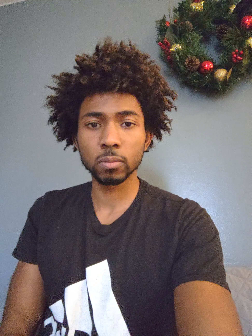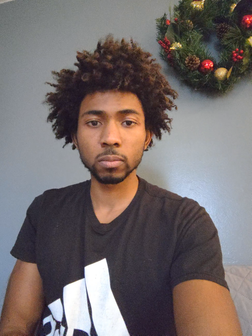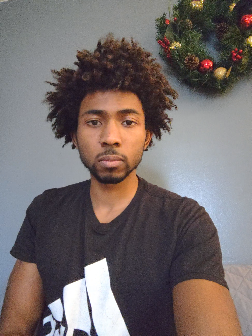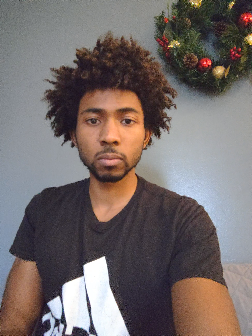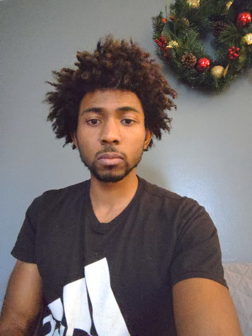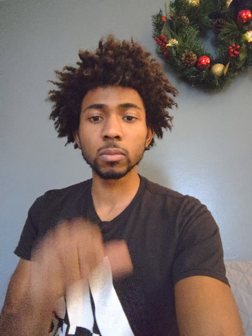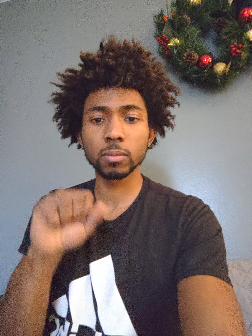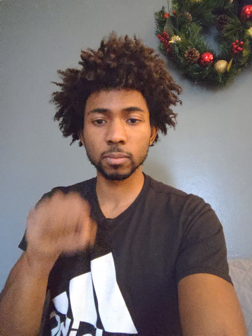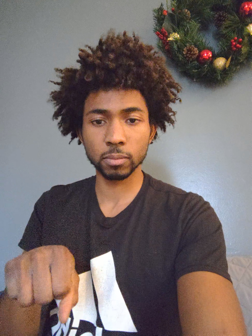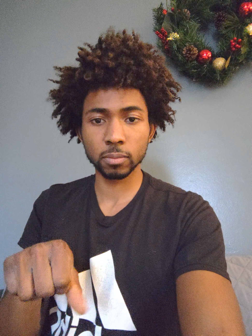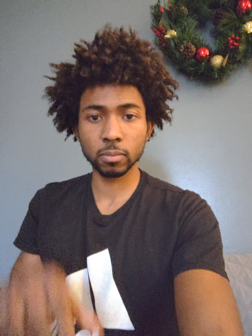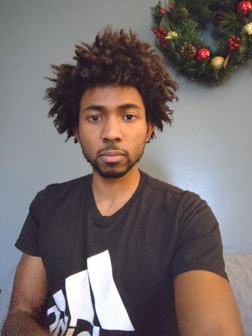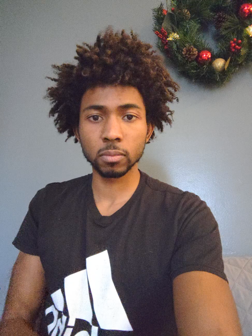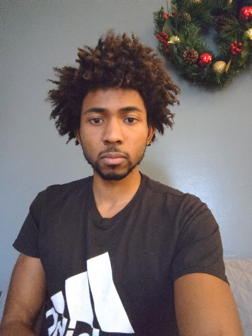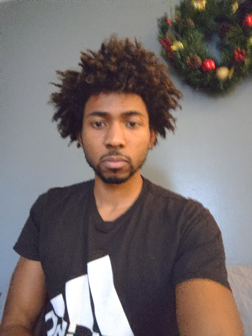can